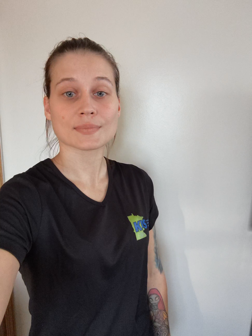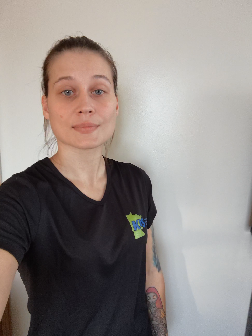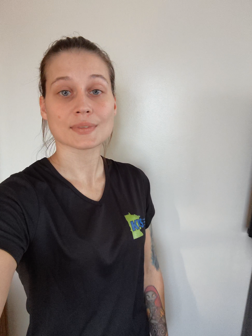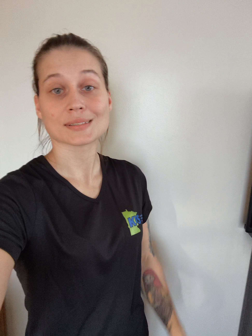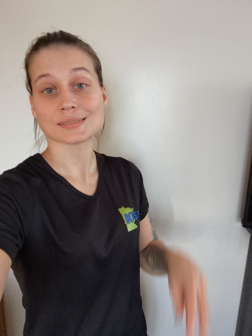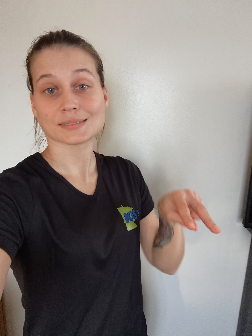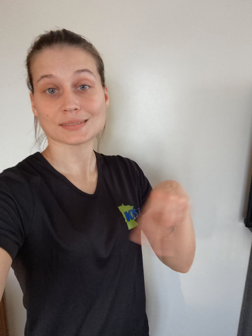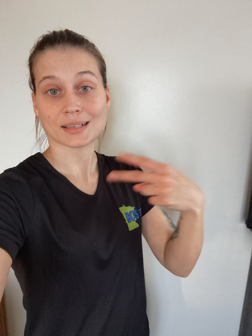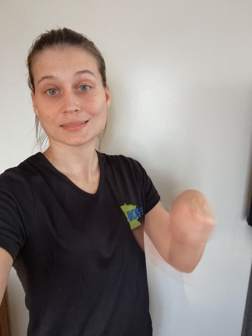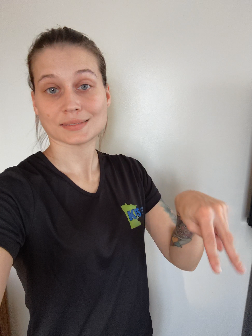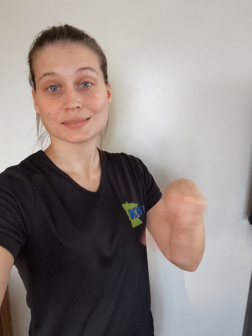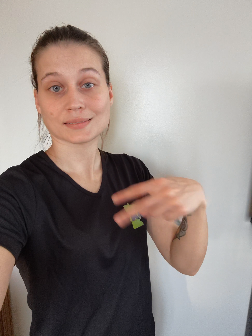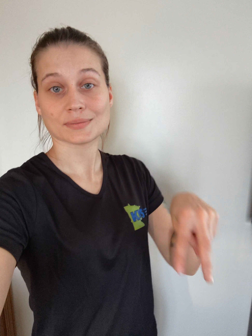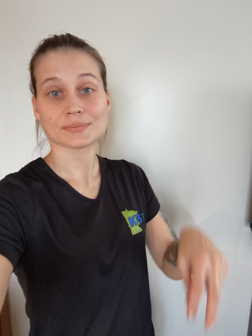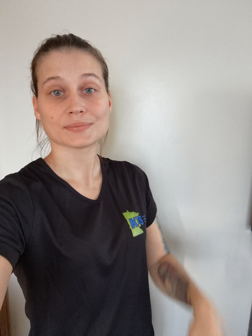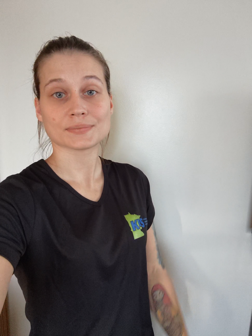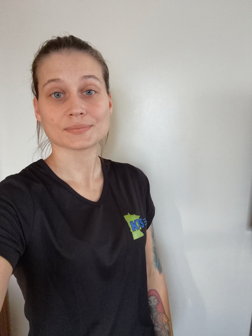dance